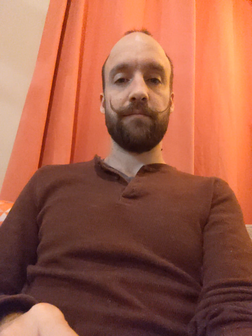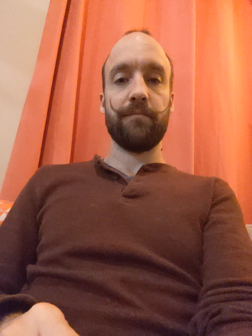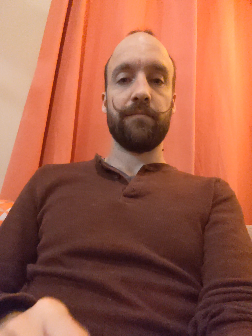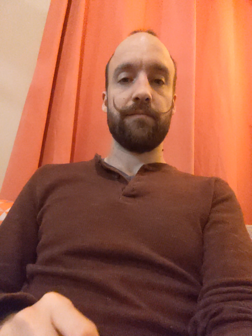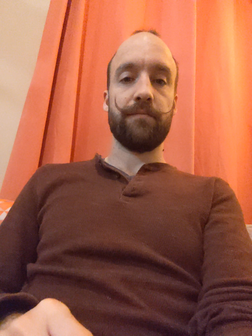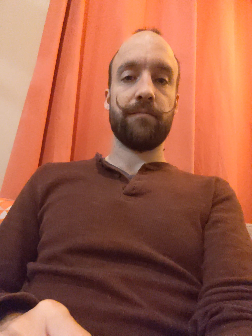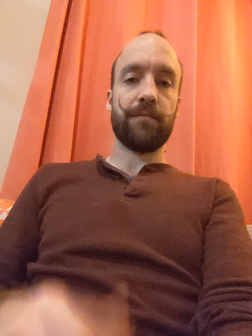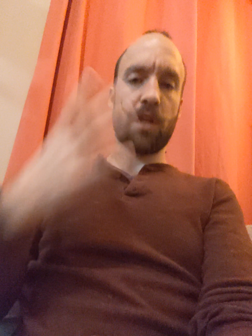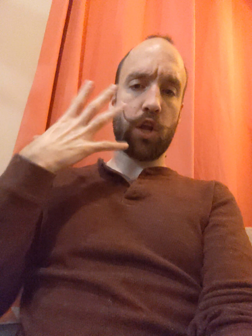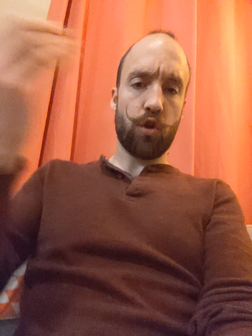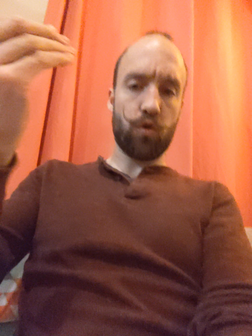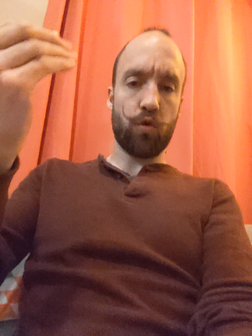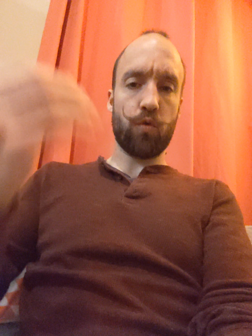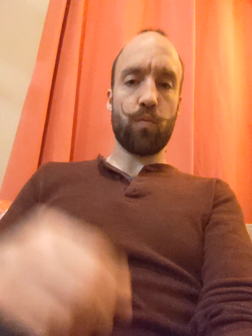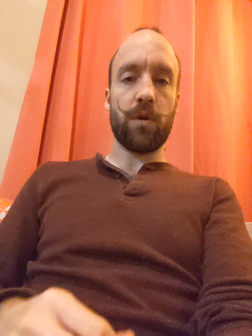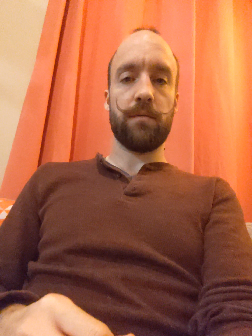go